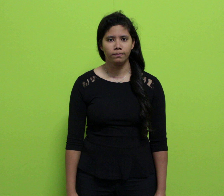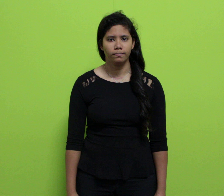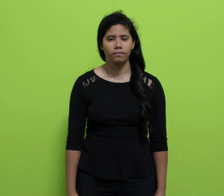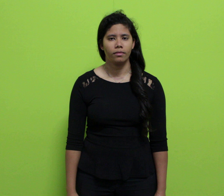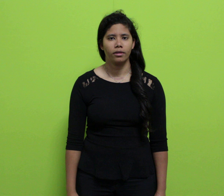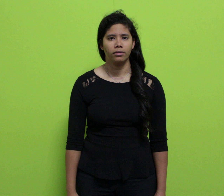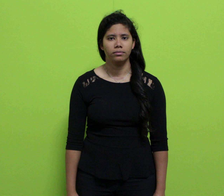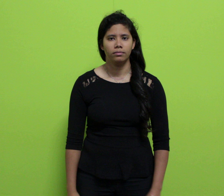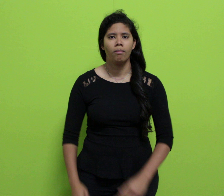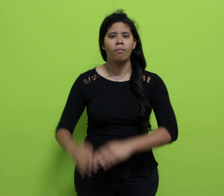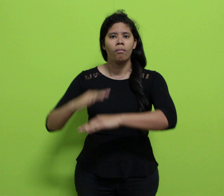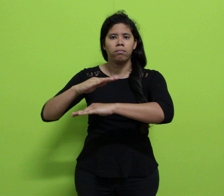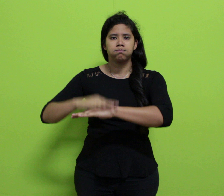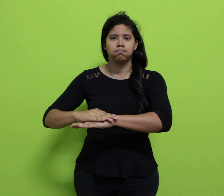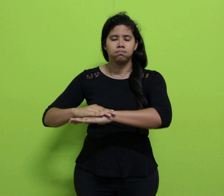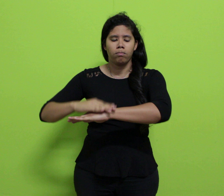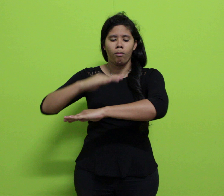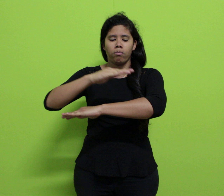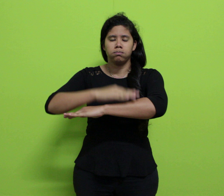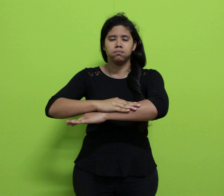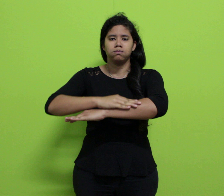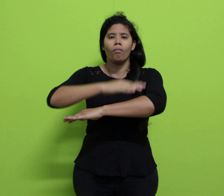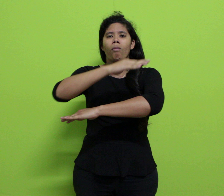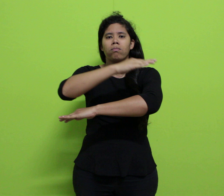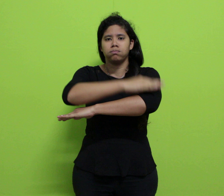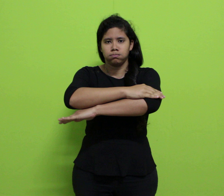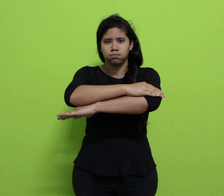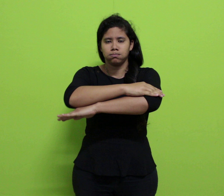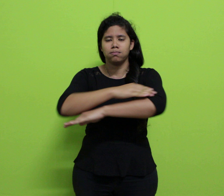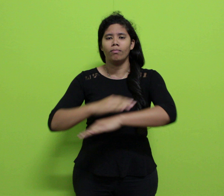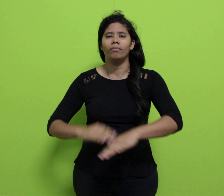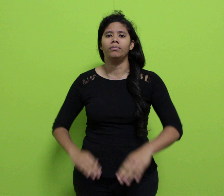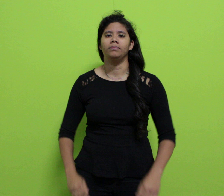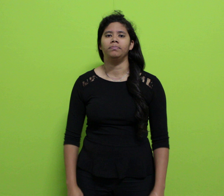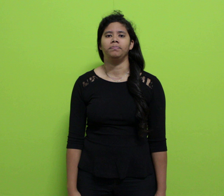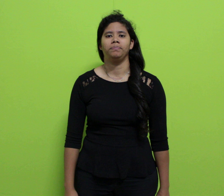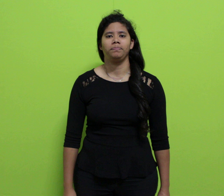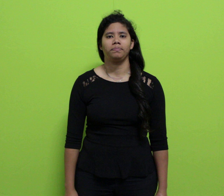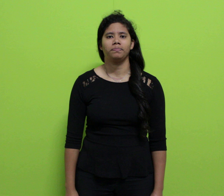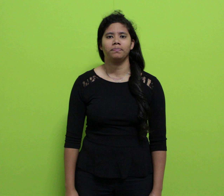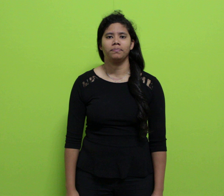sapo